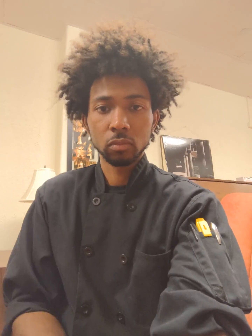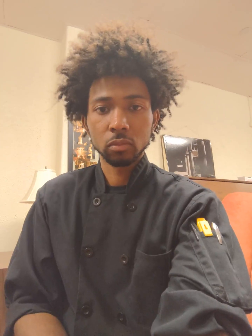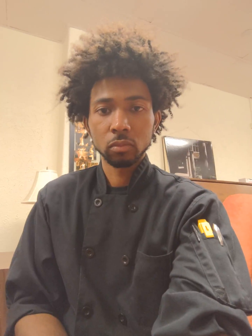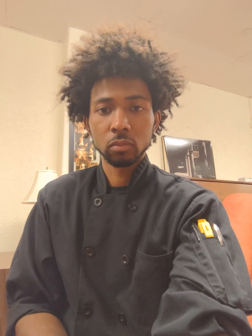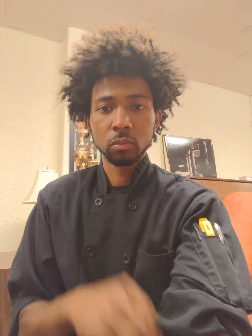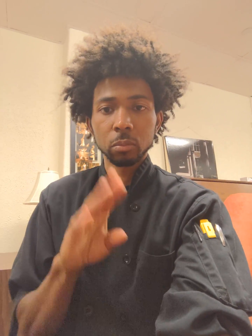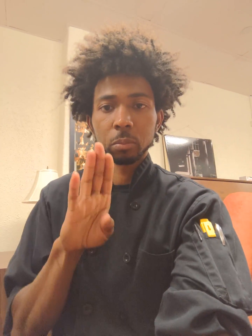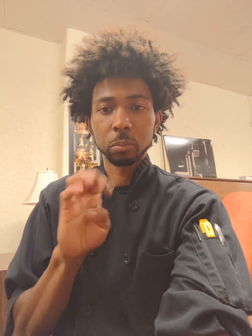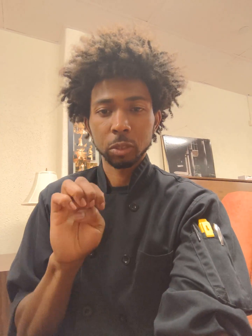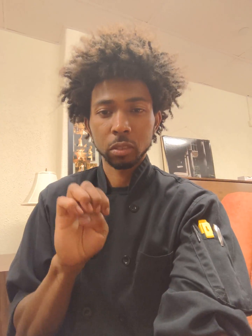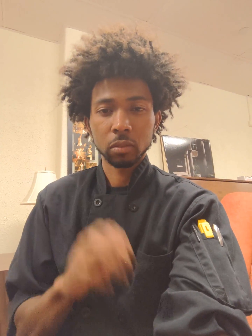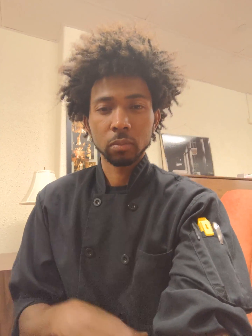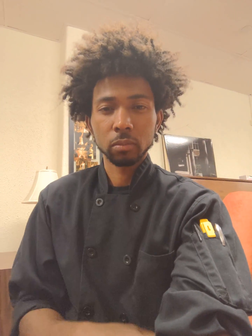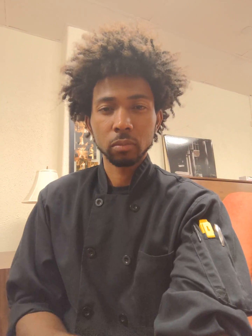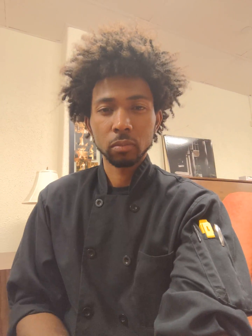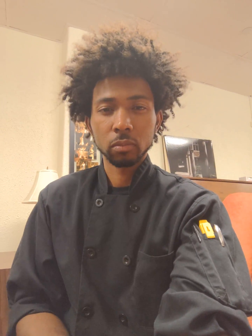be